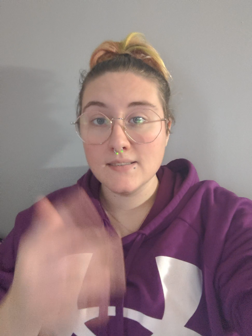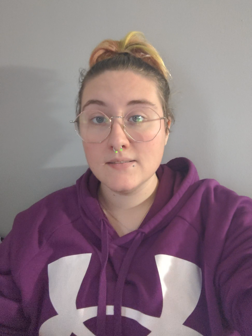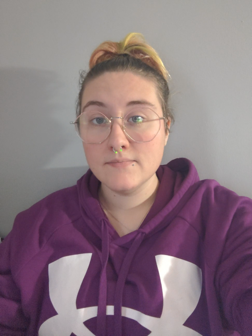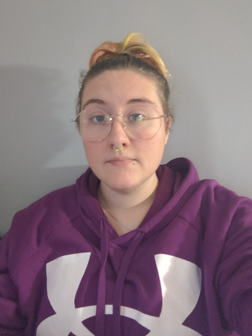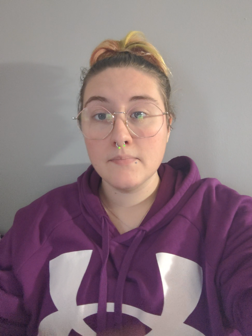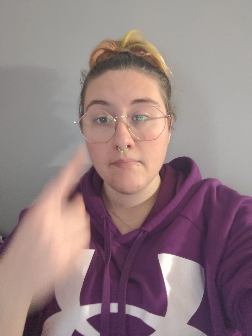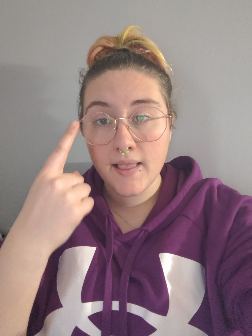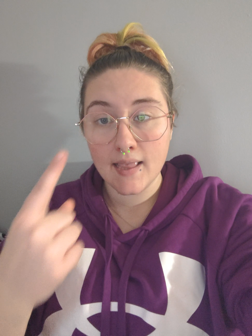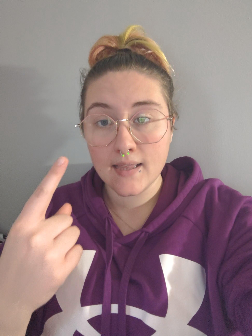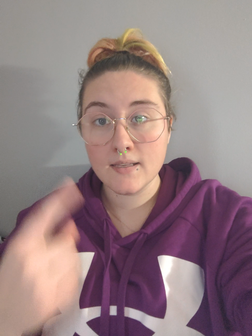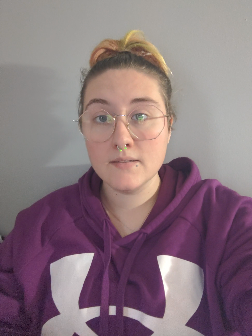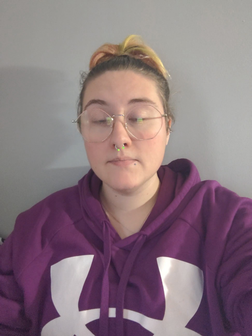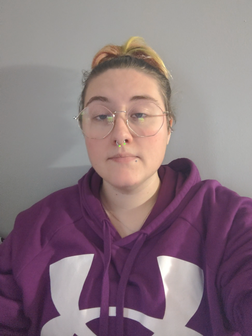penny